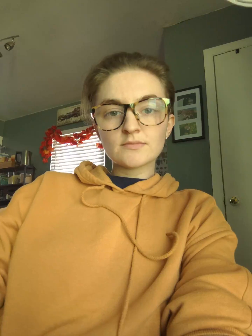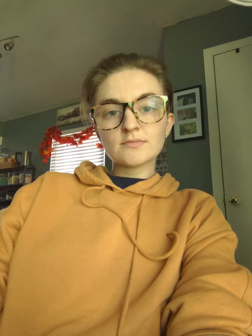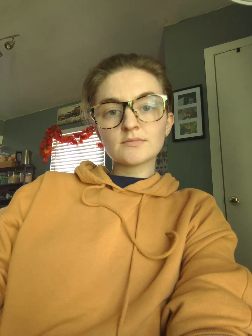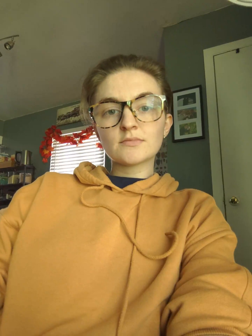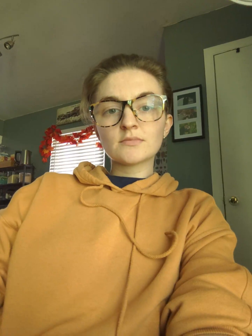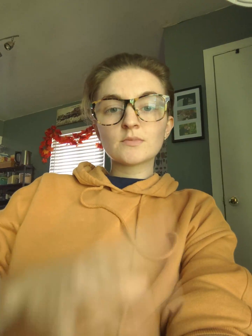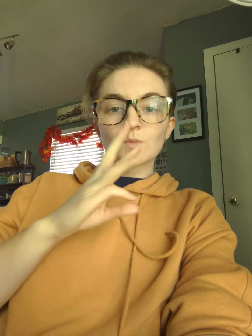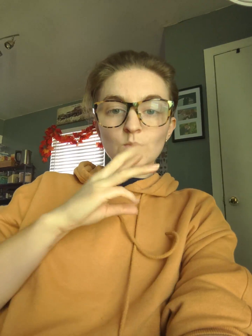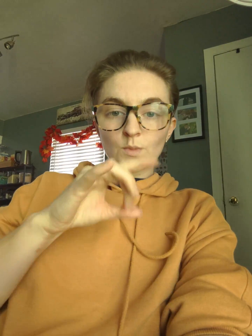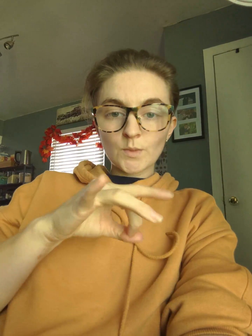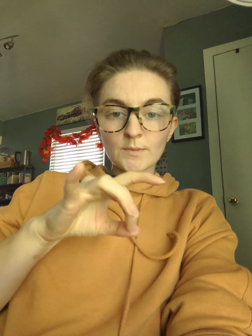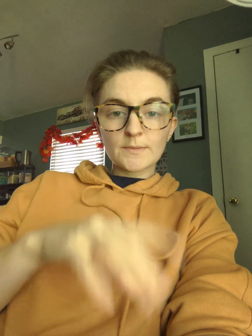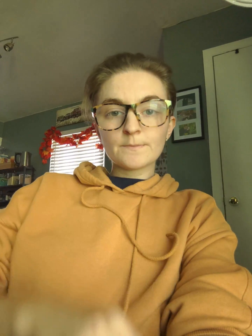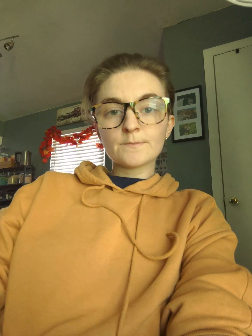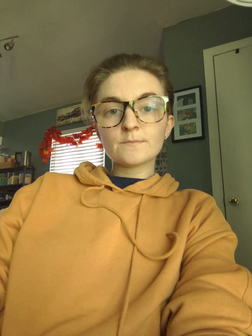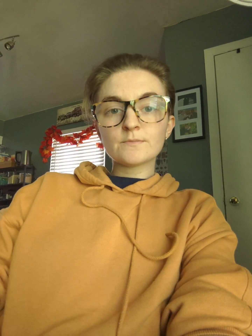melon